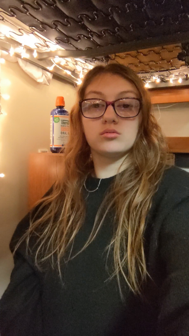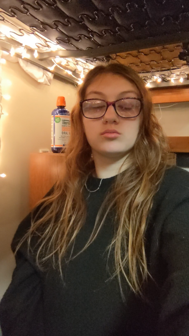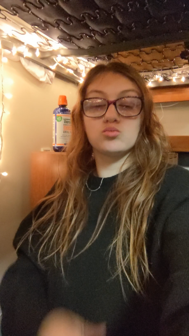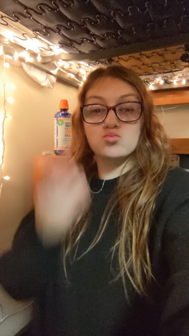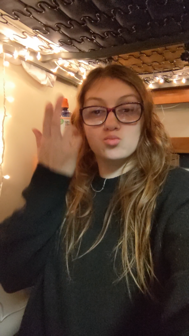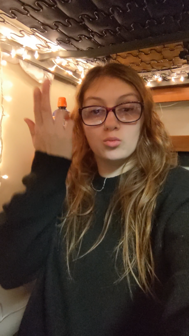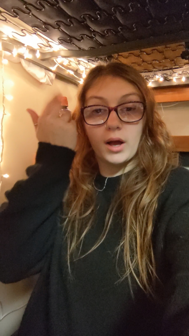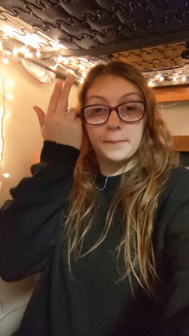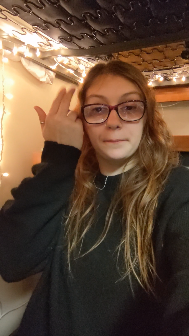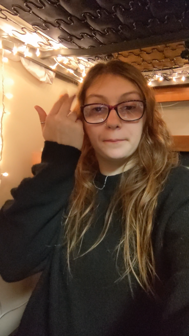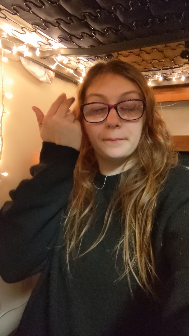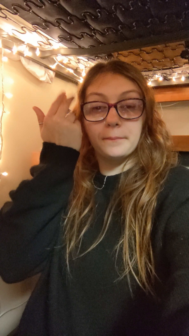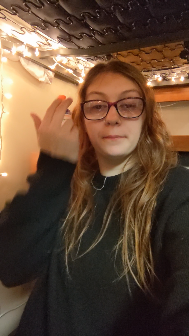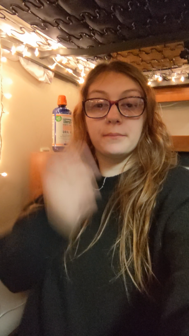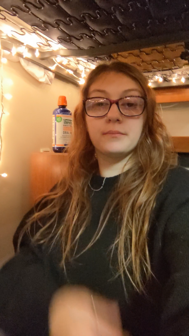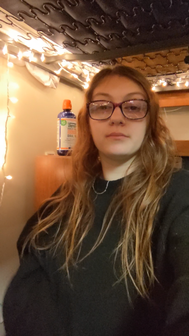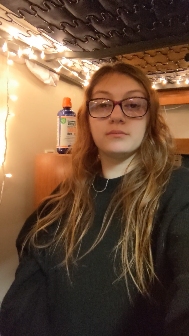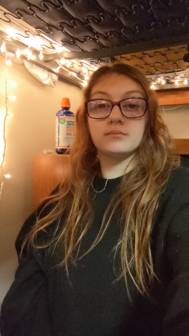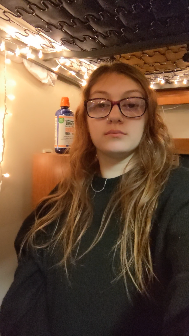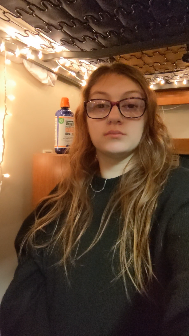rabbit